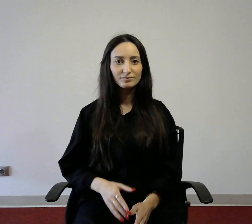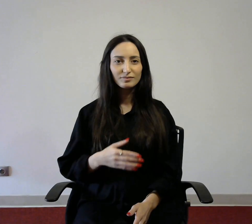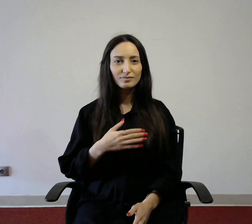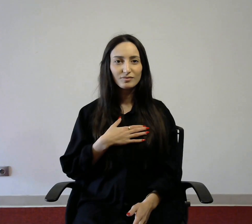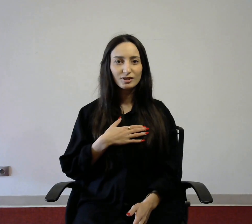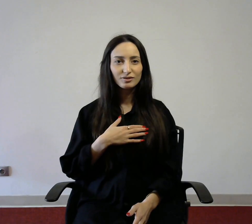mən